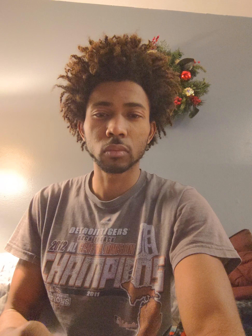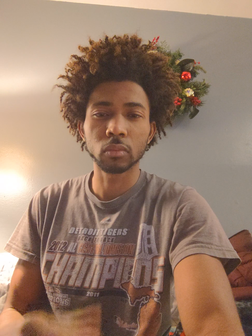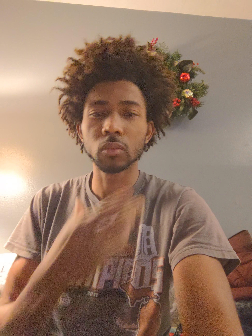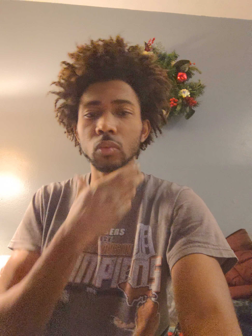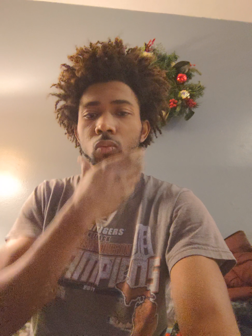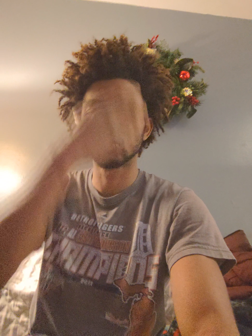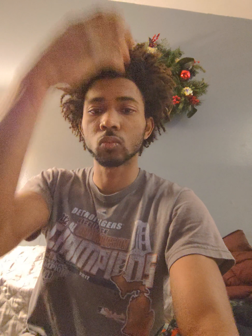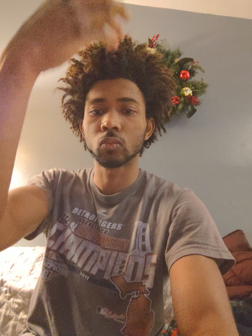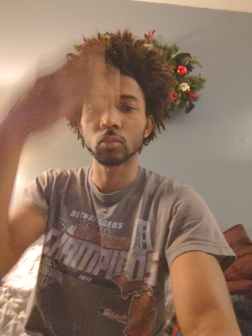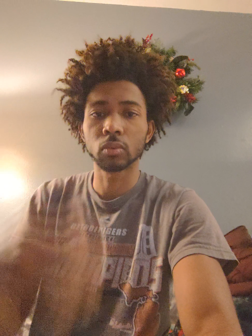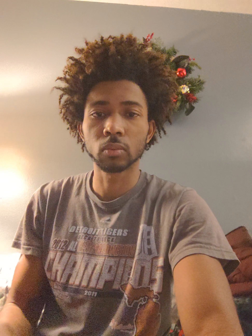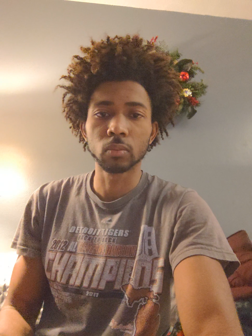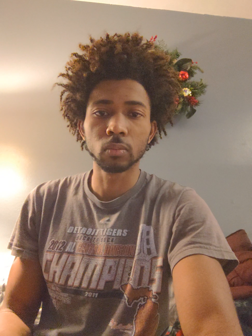giraffe